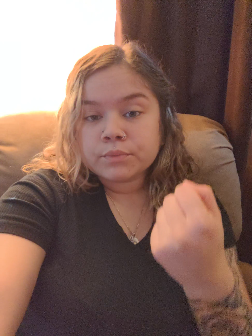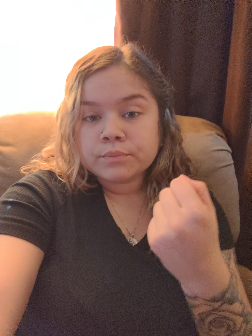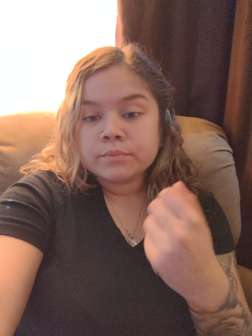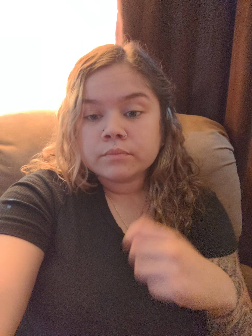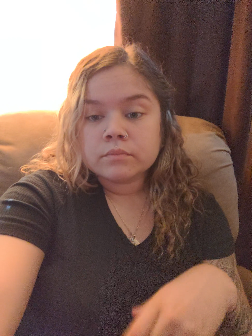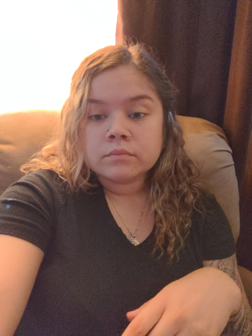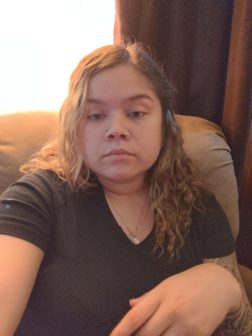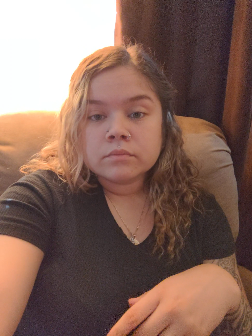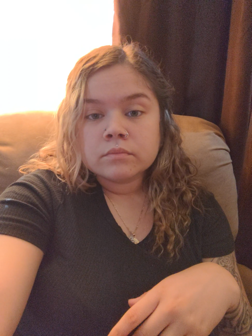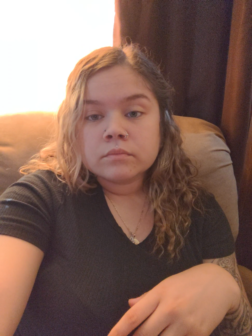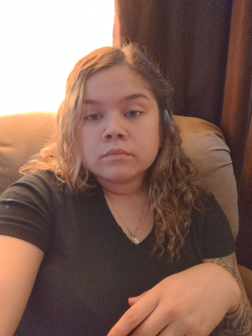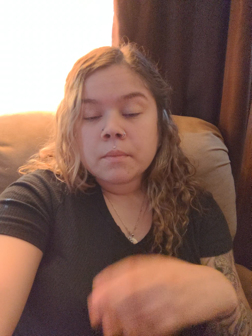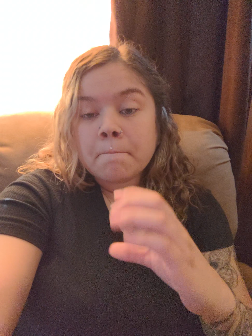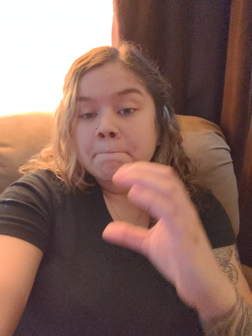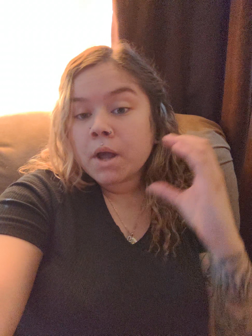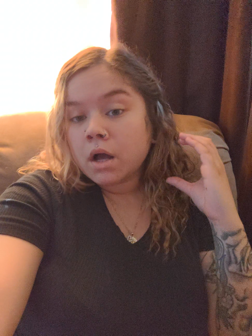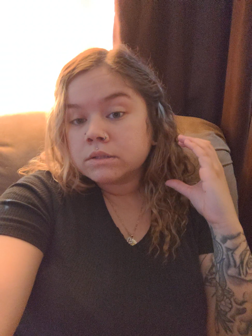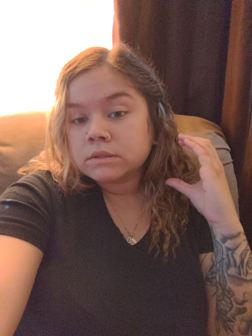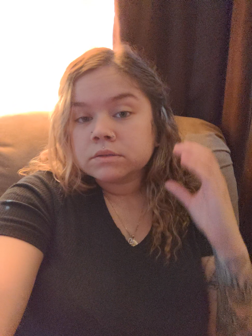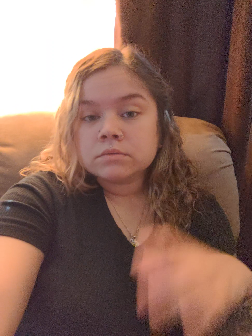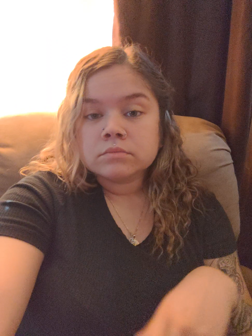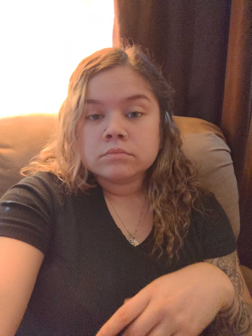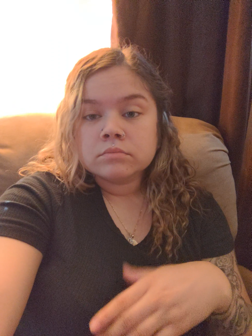bus